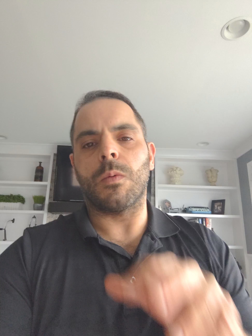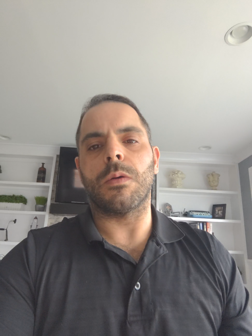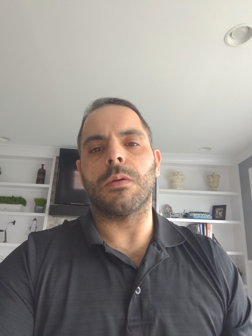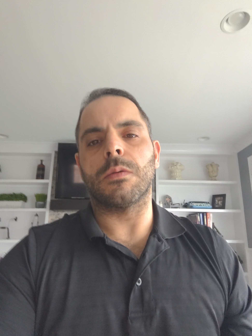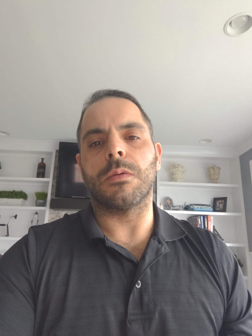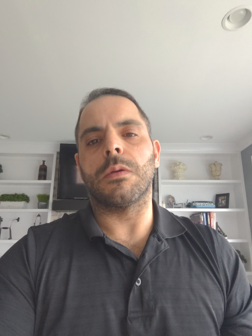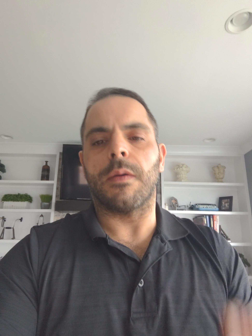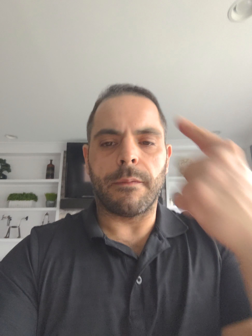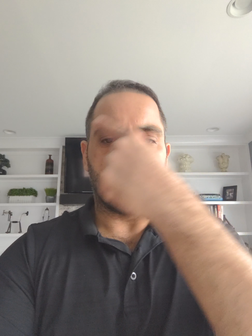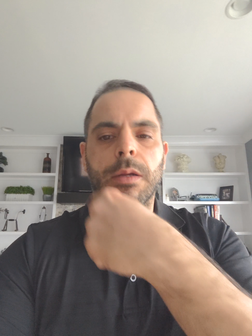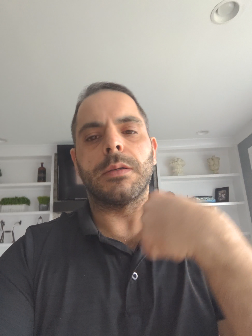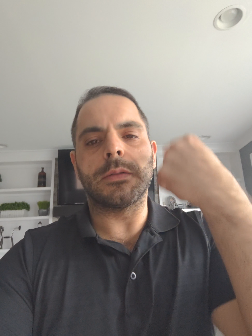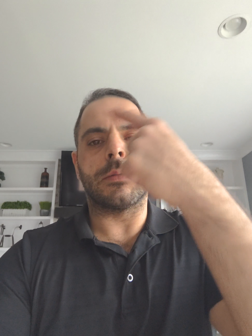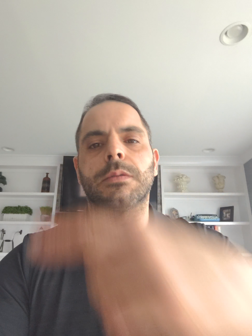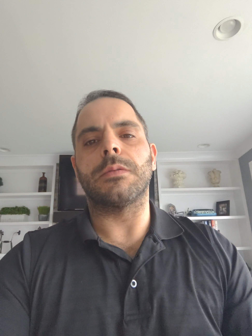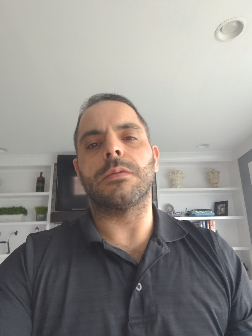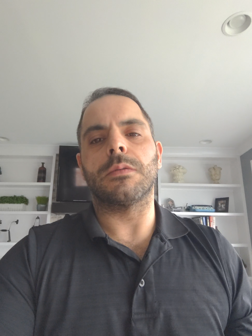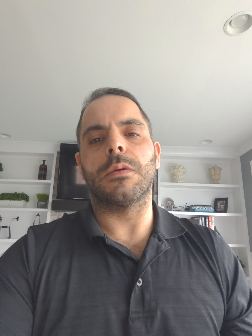face